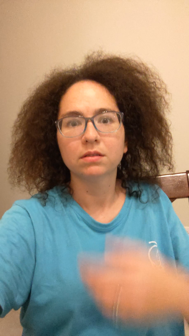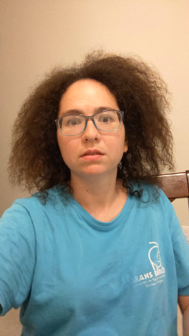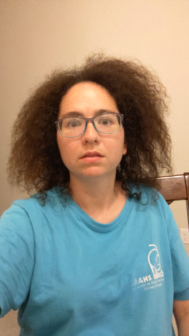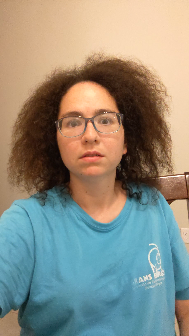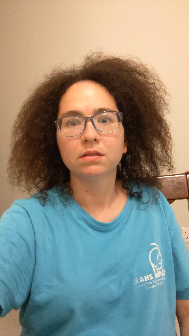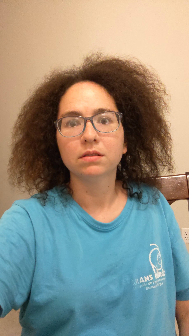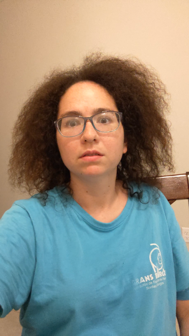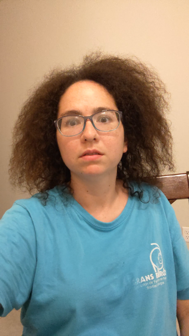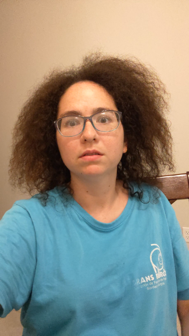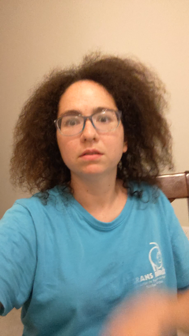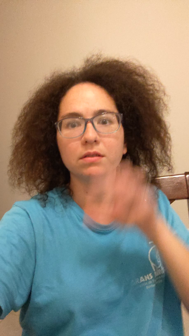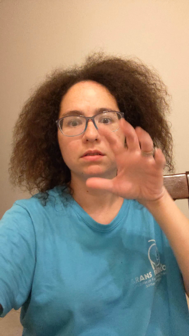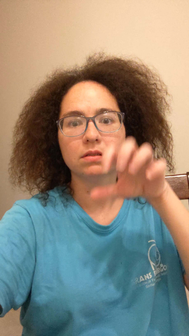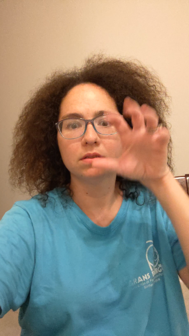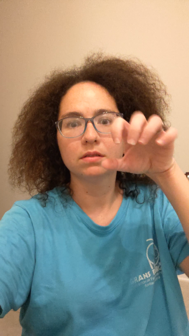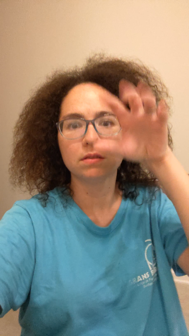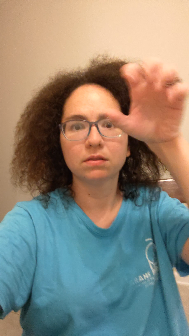climb